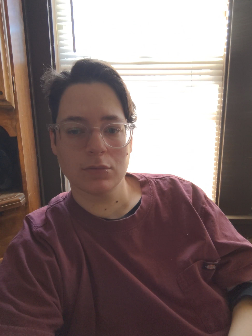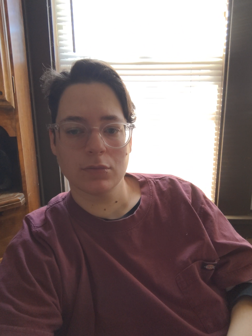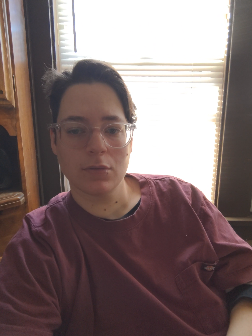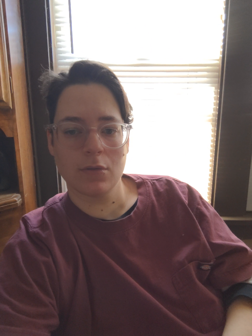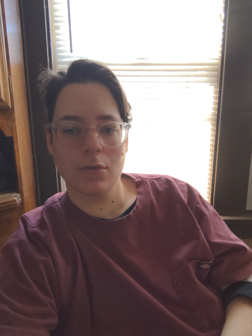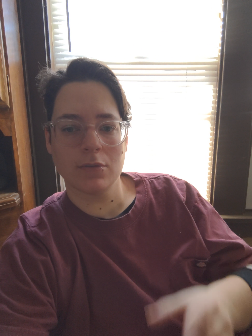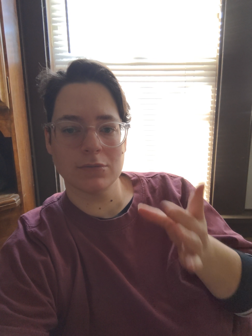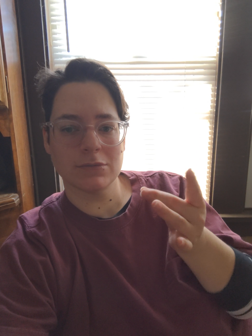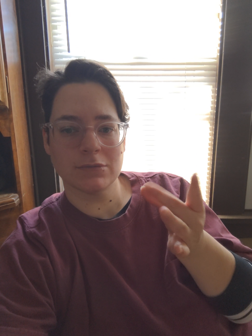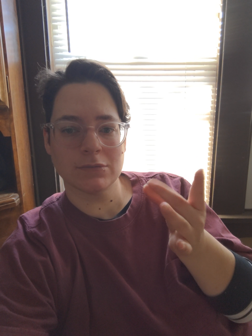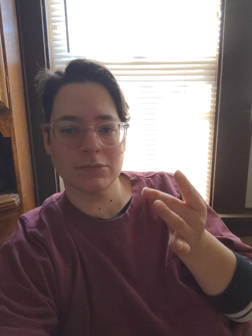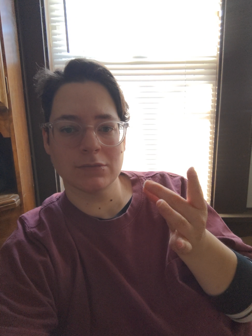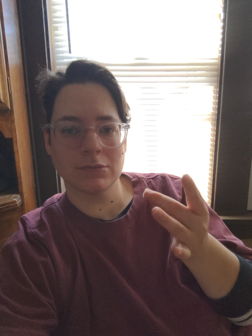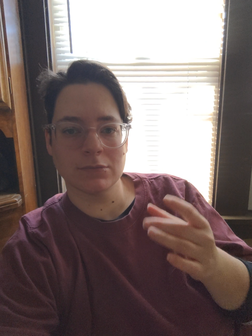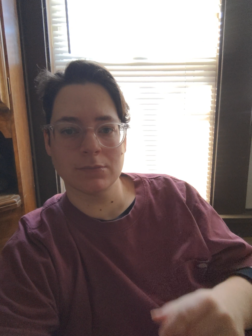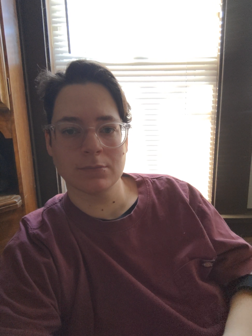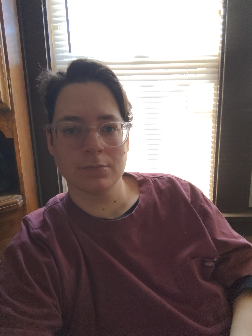sticky